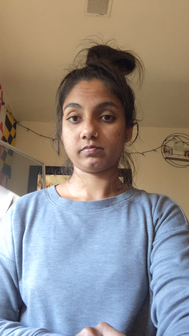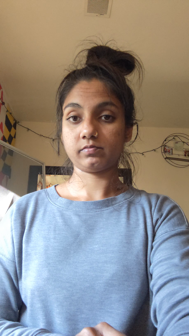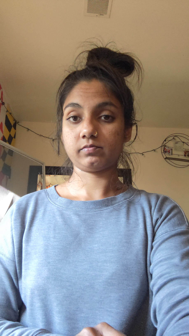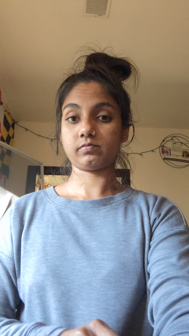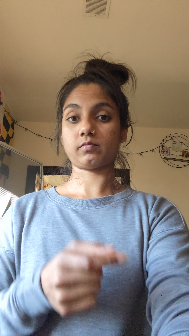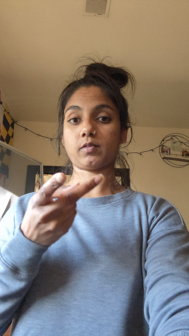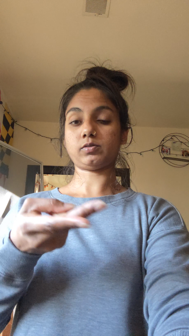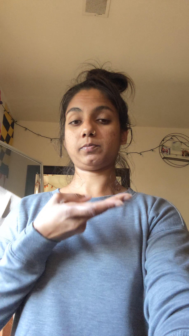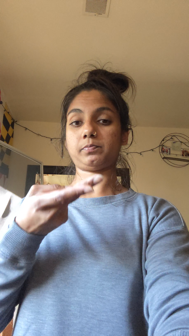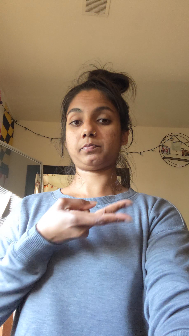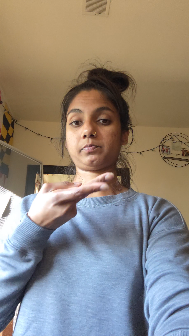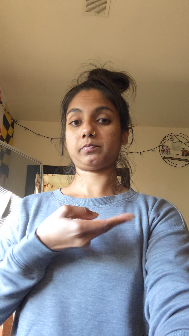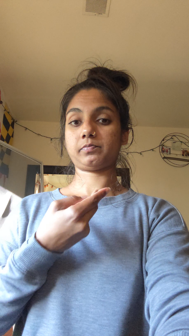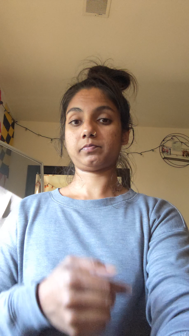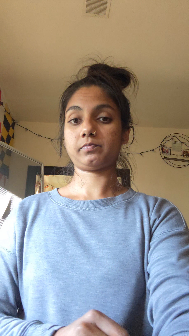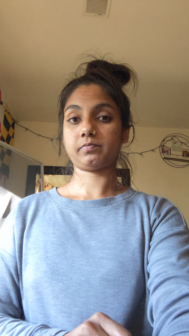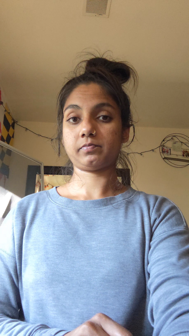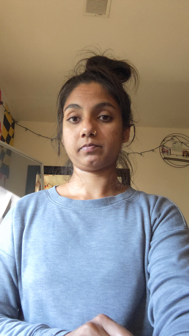sheep